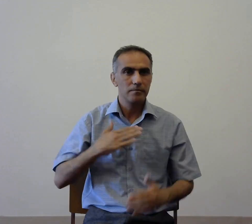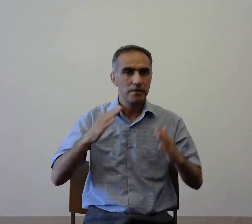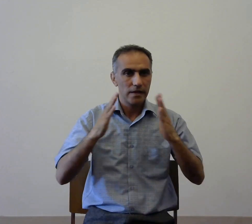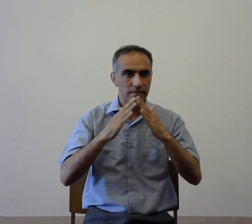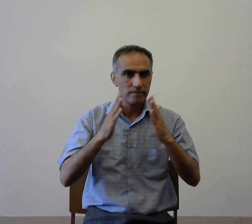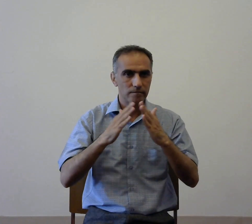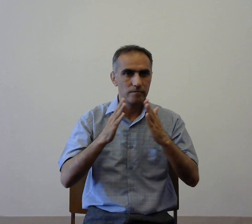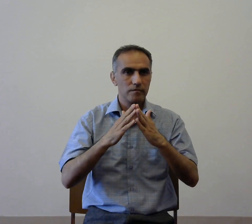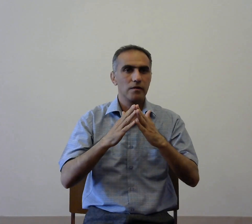ev